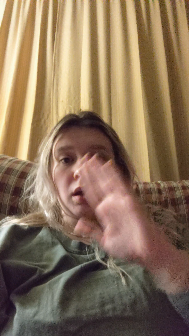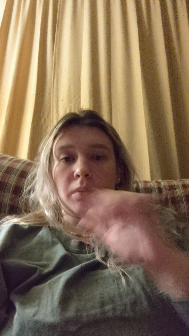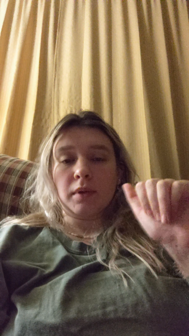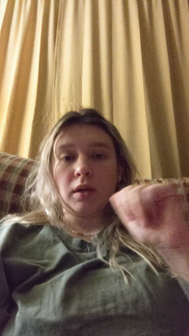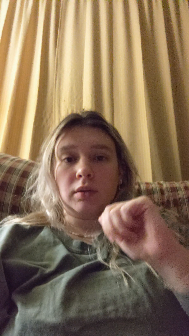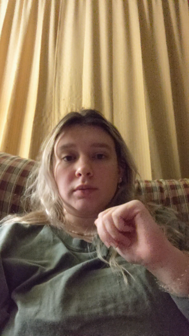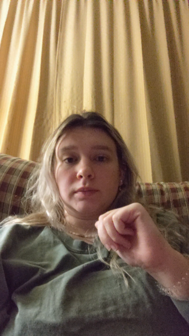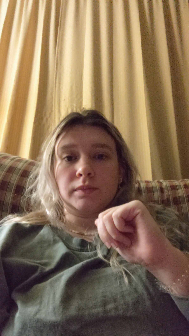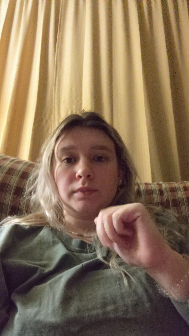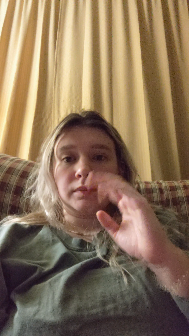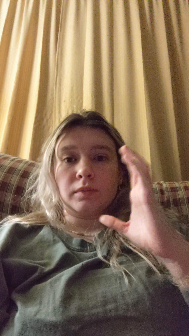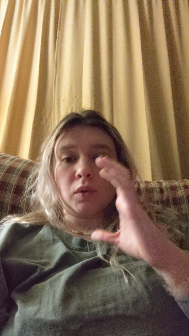ball